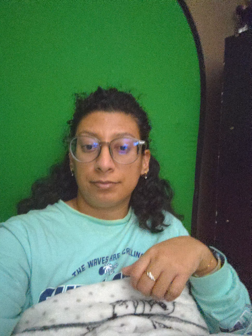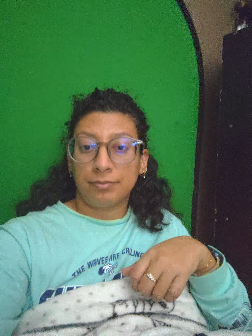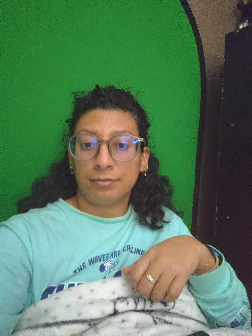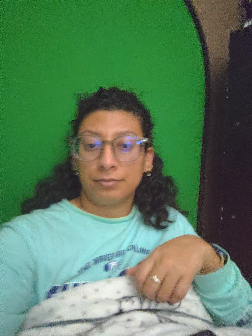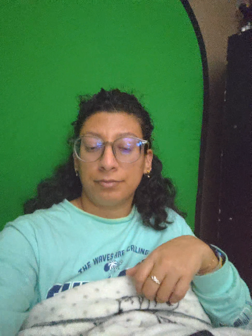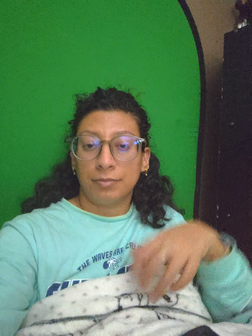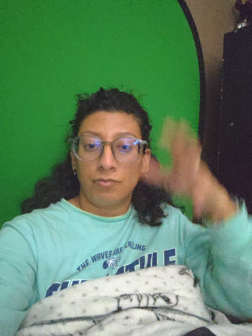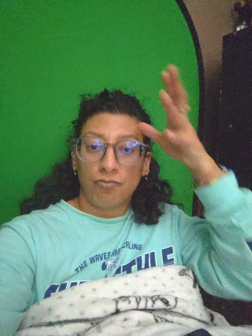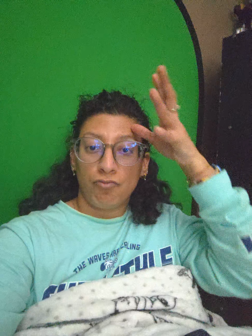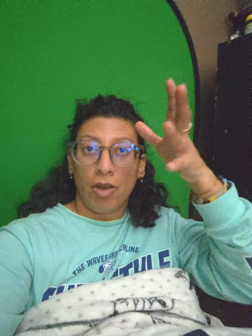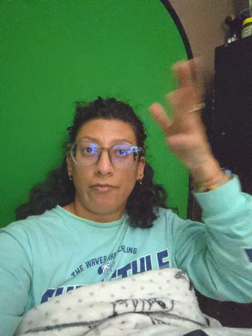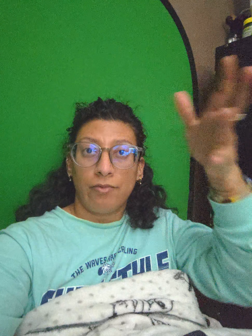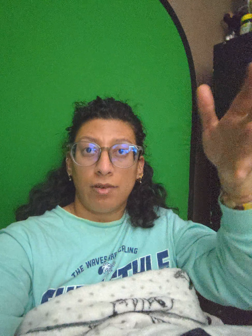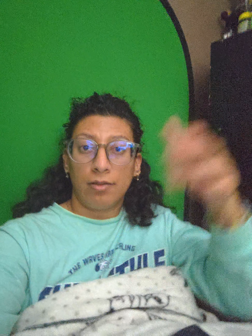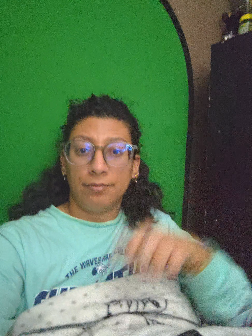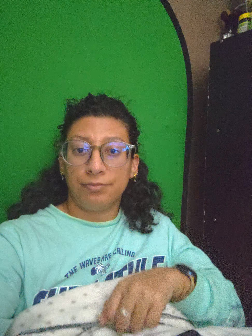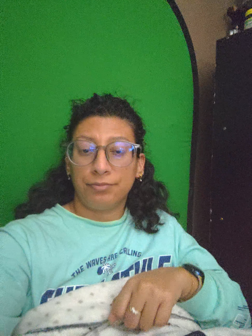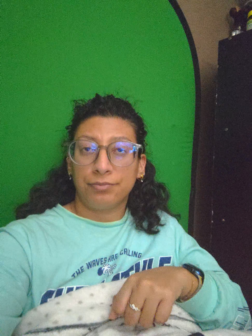grandpa